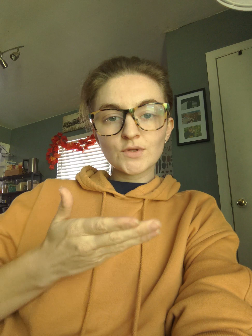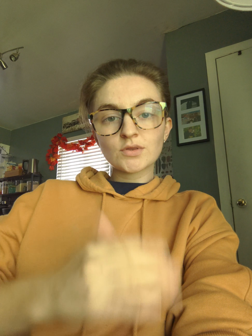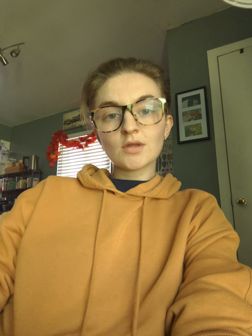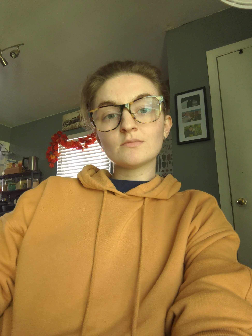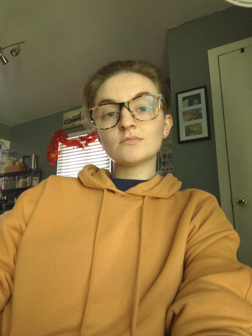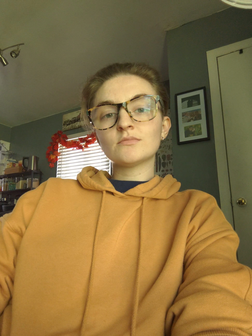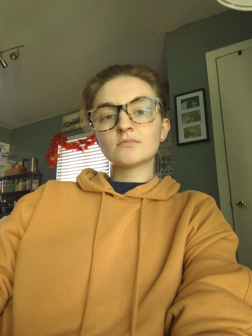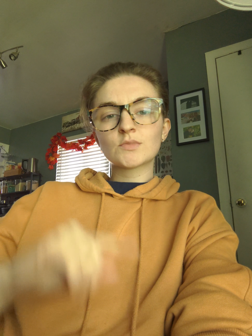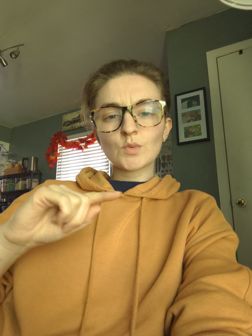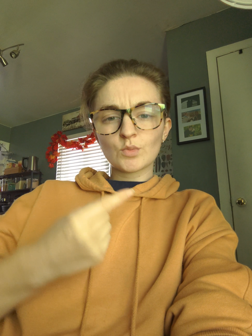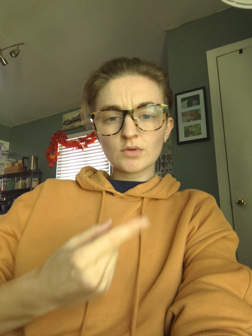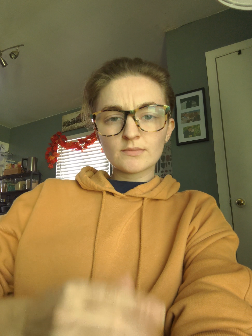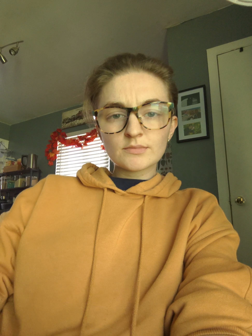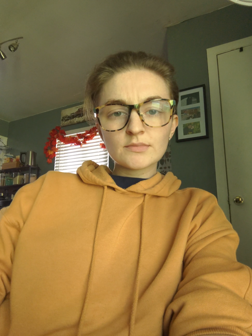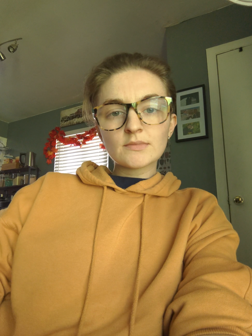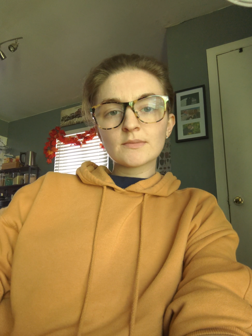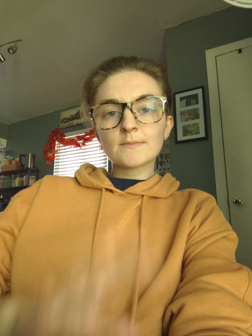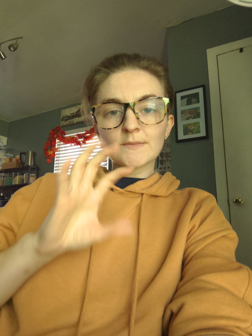hurt